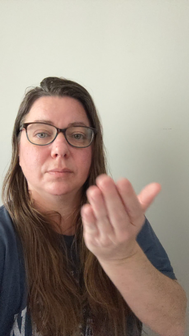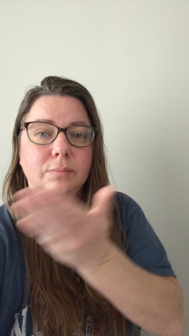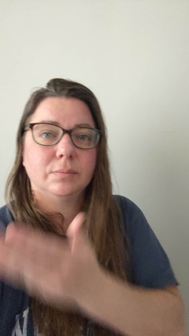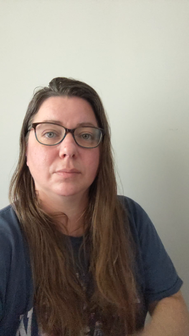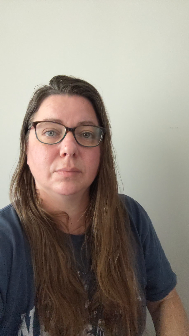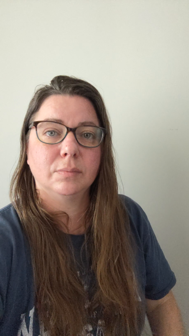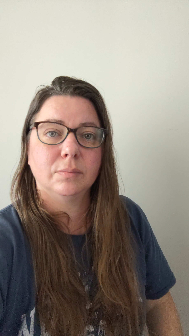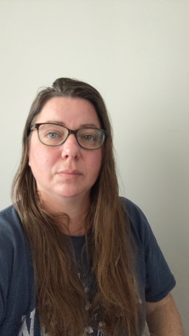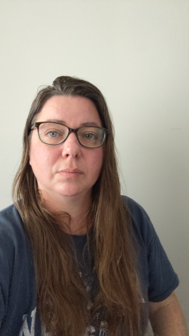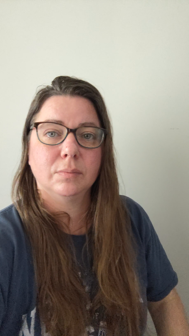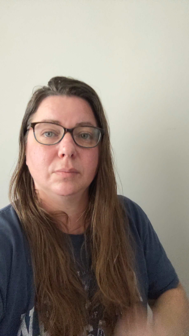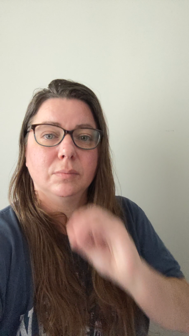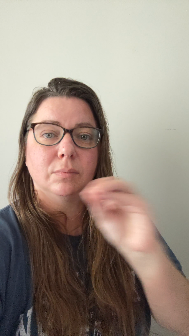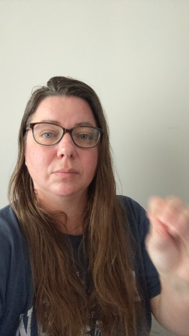none